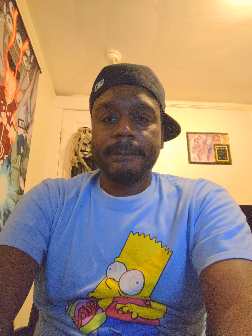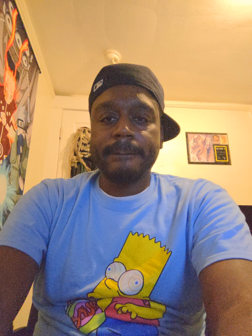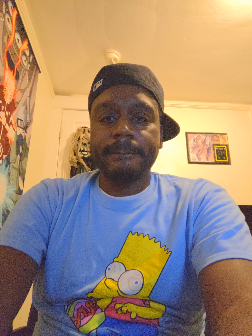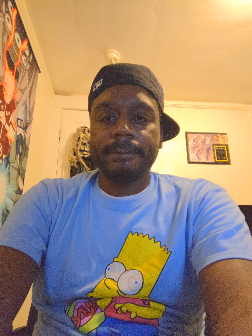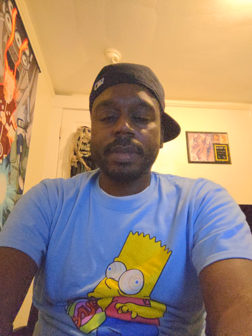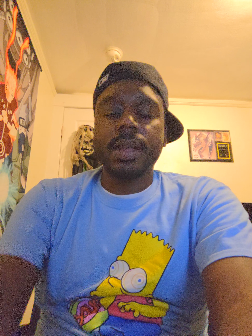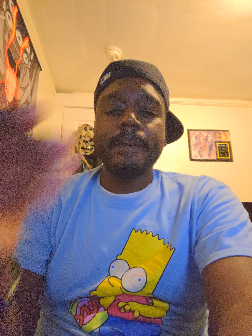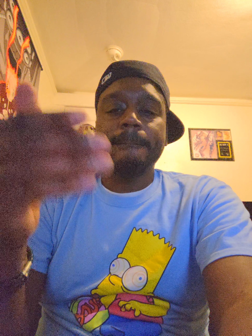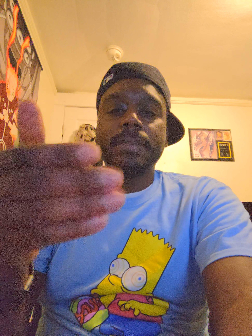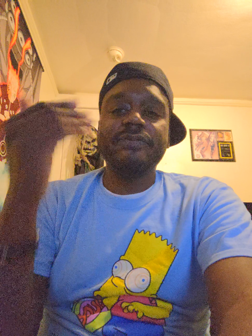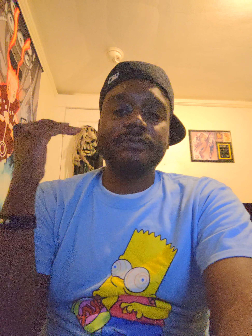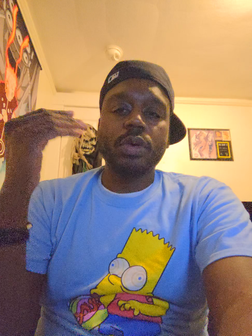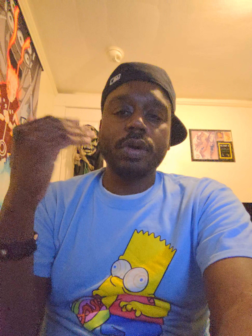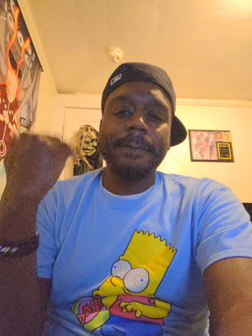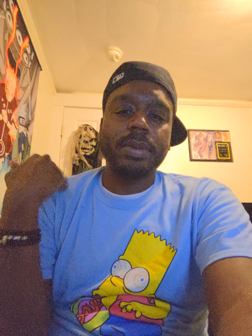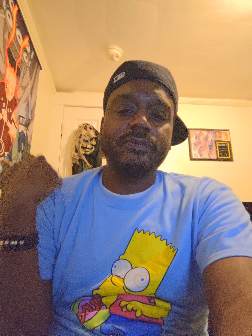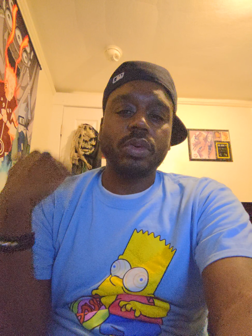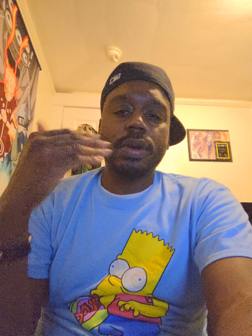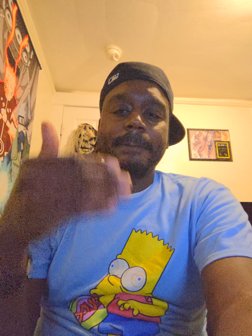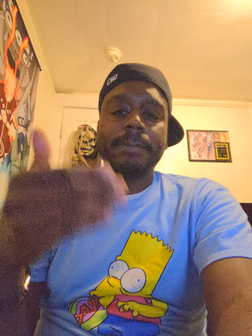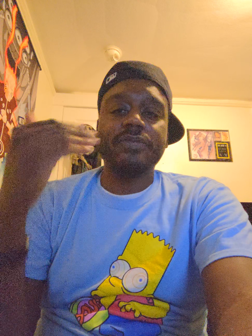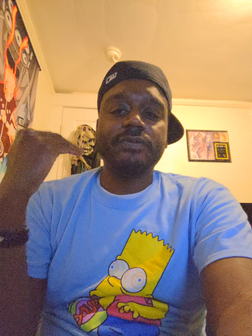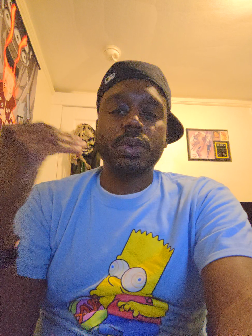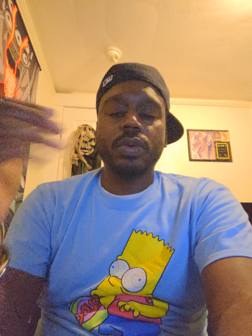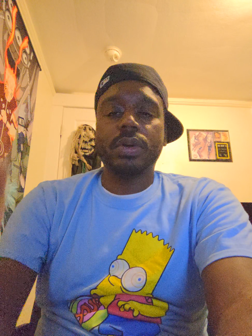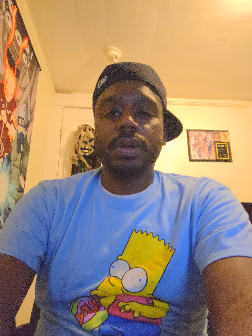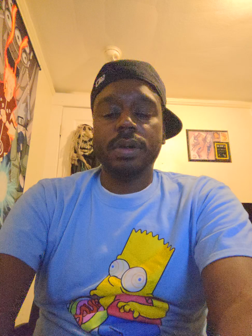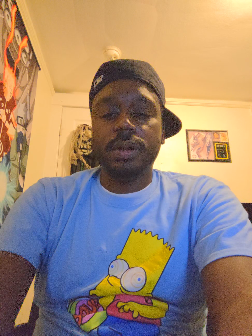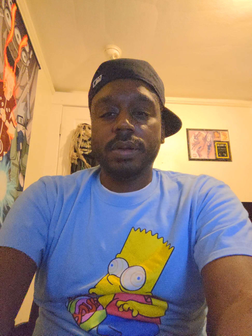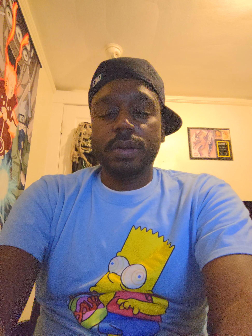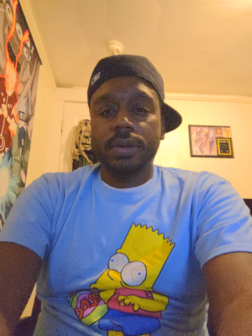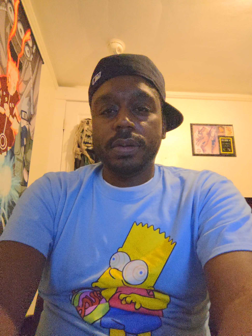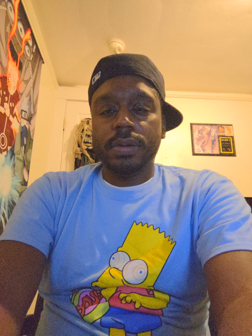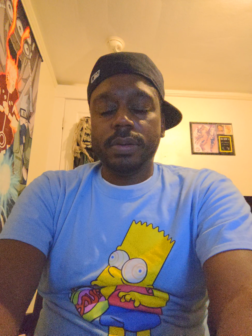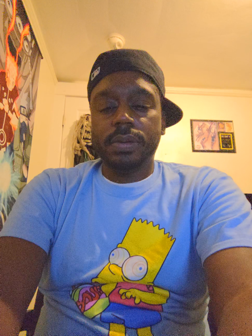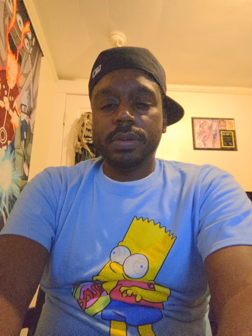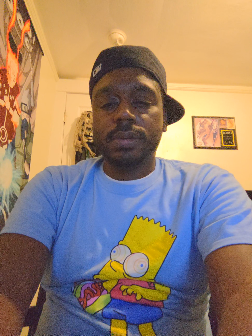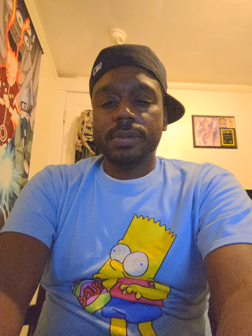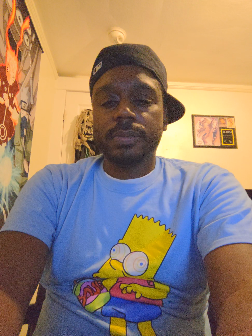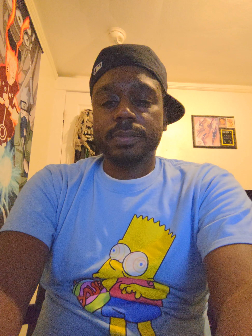before